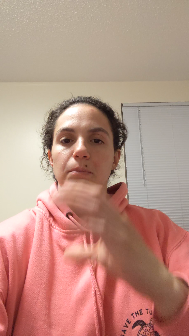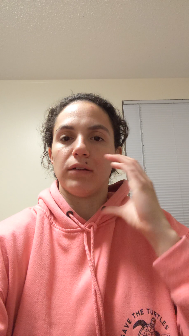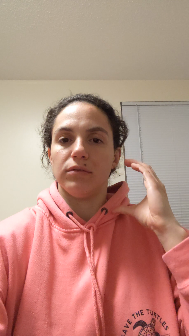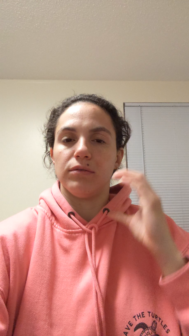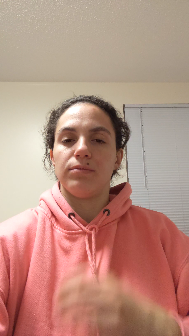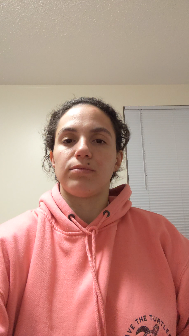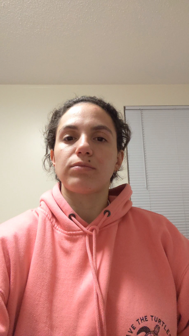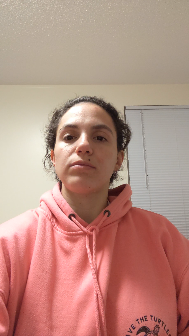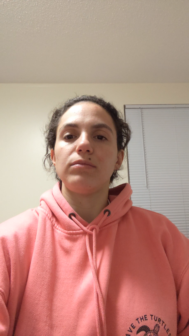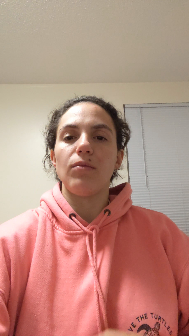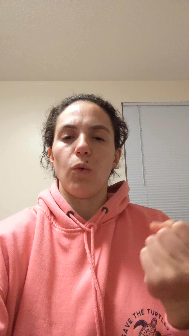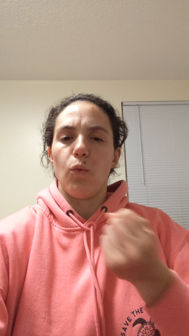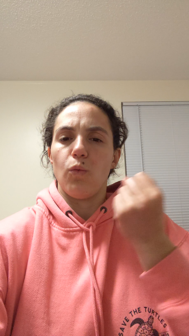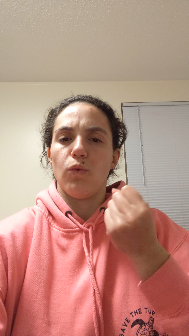hold